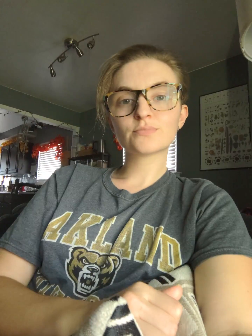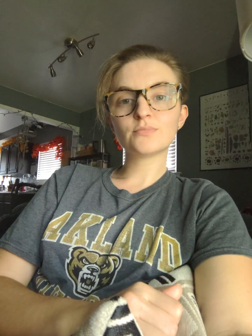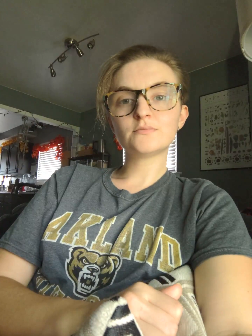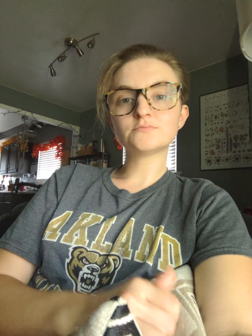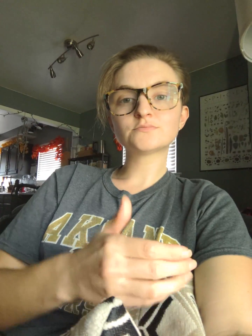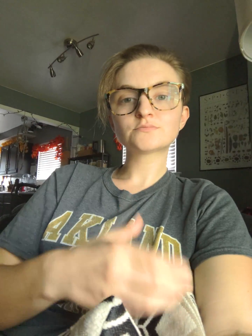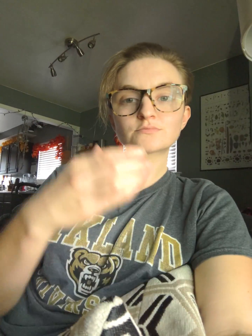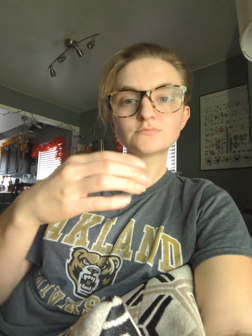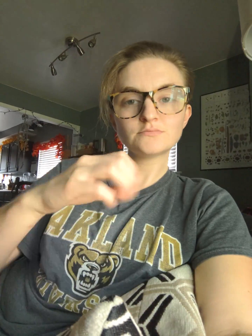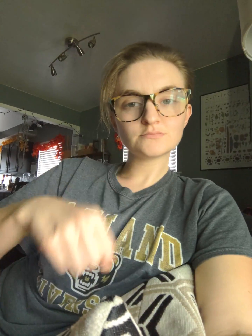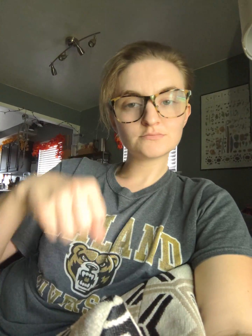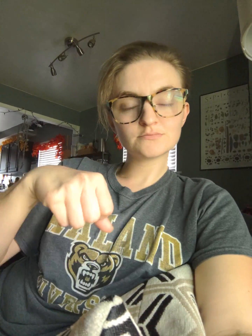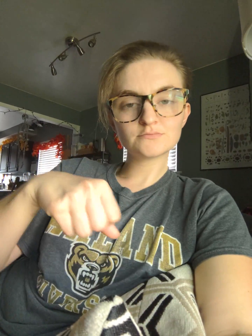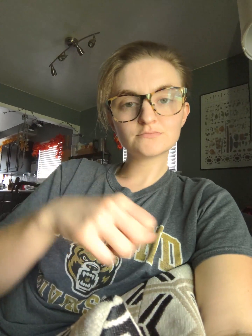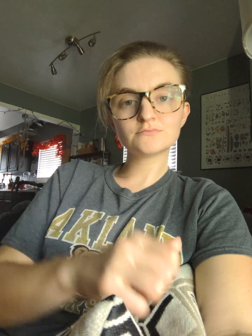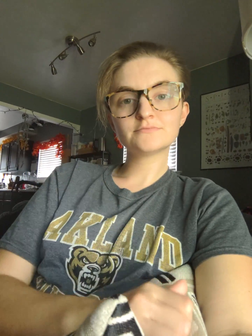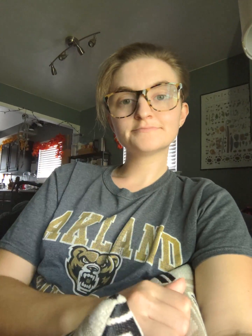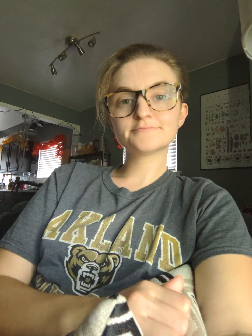bucket